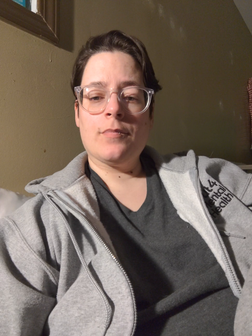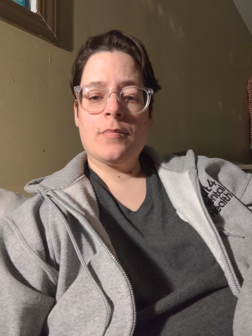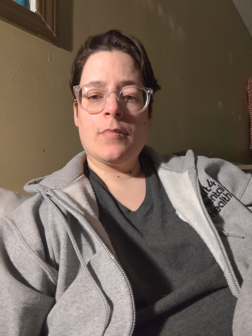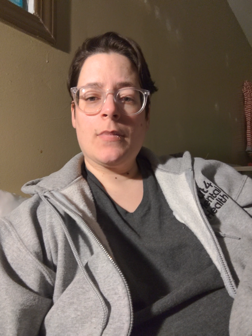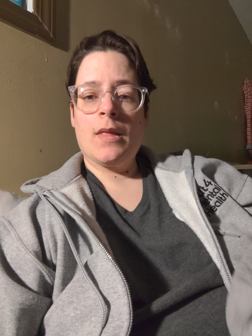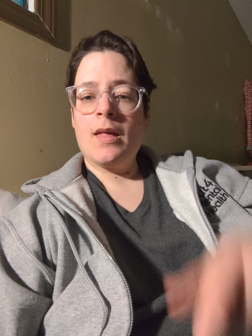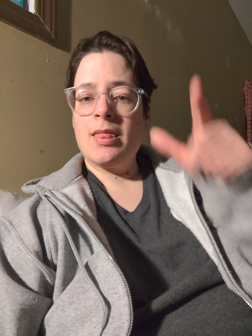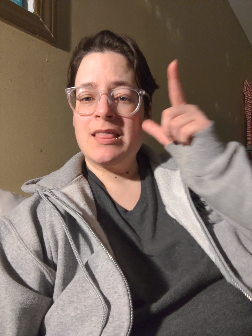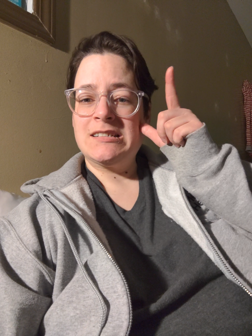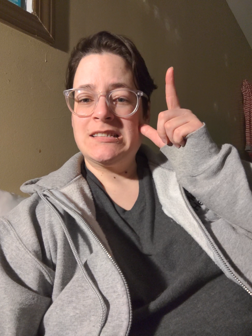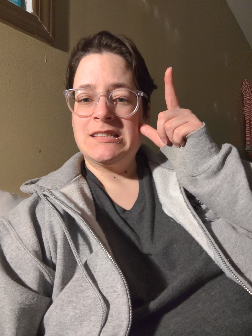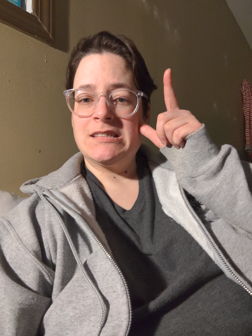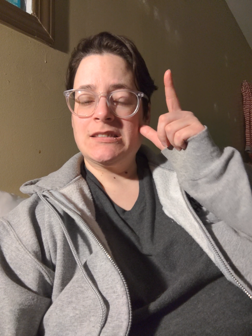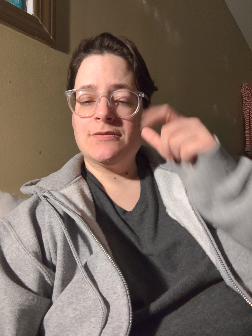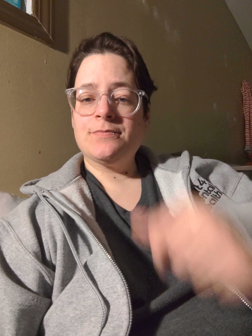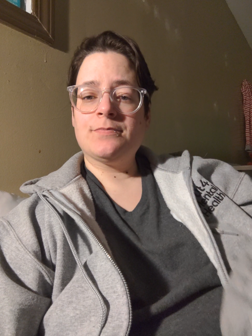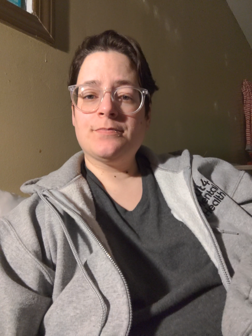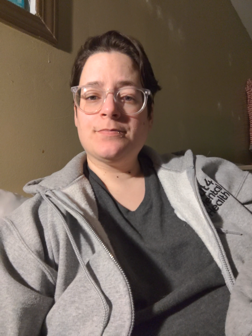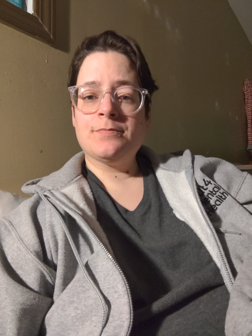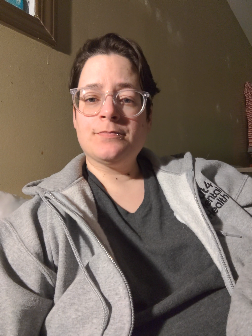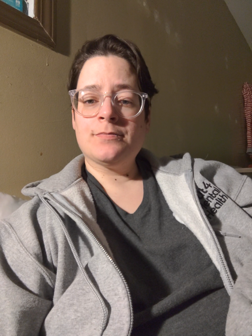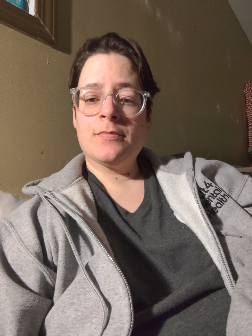listen